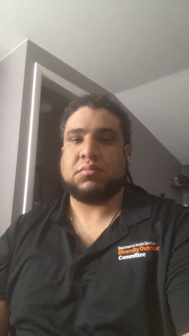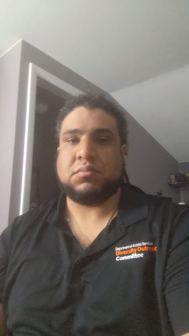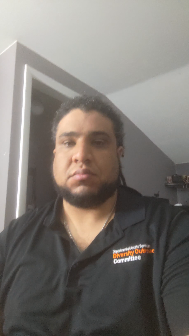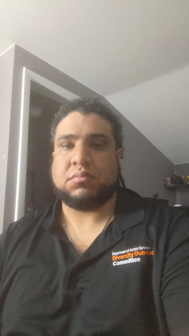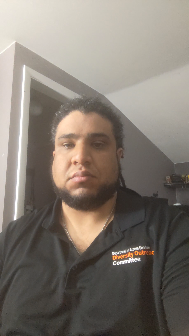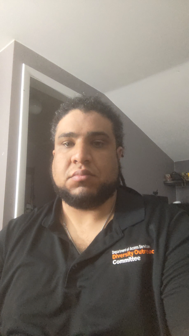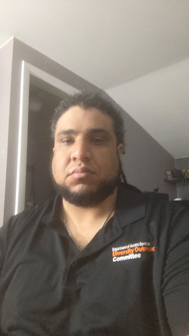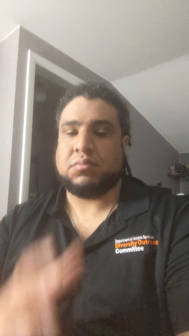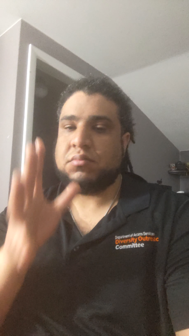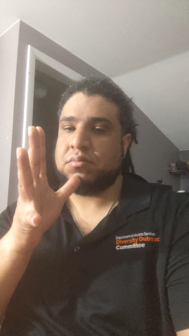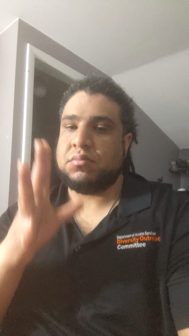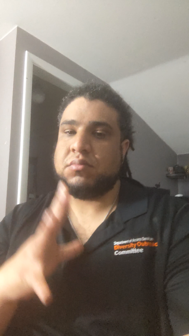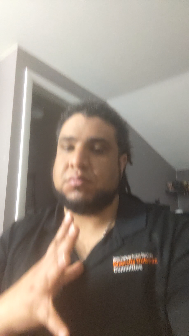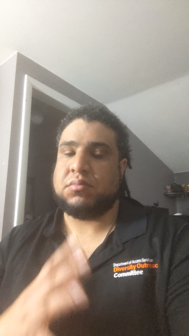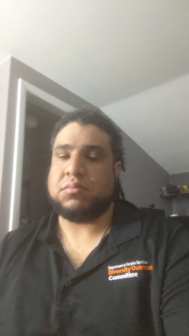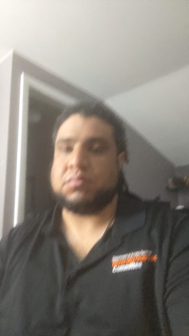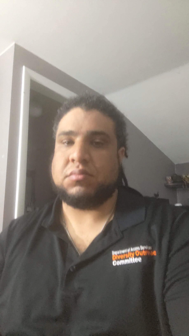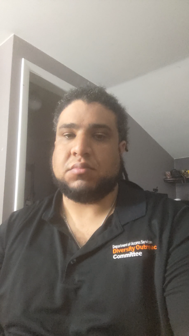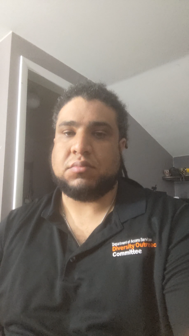lady